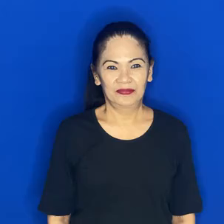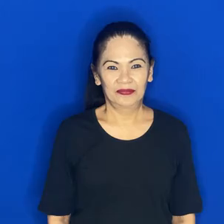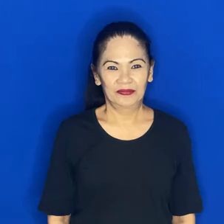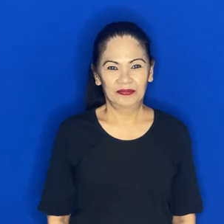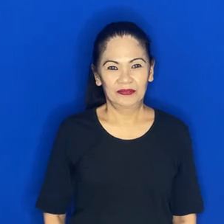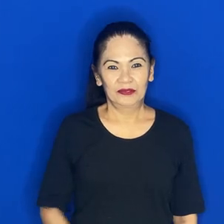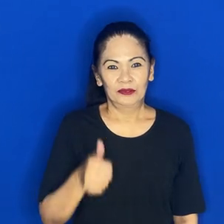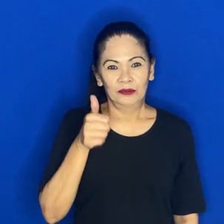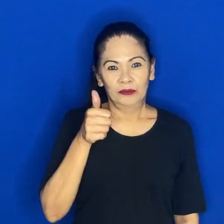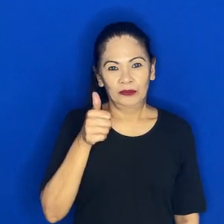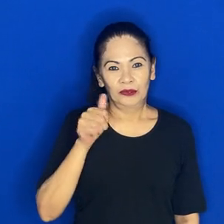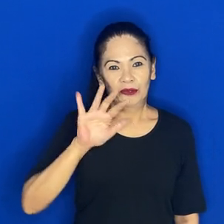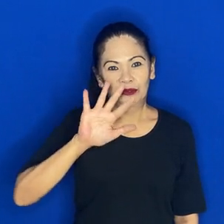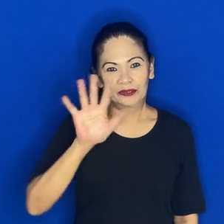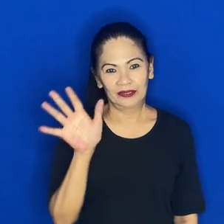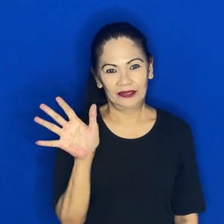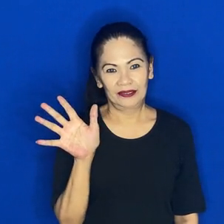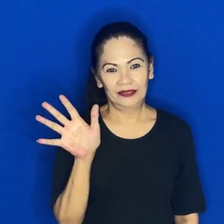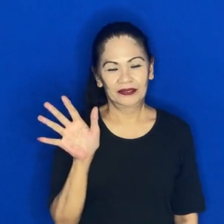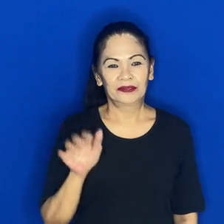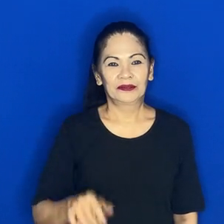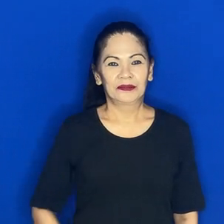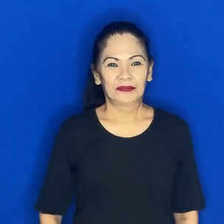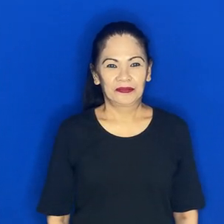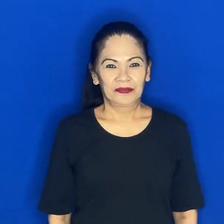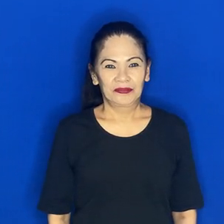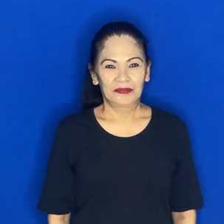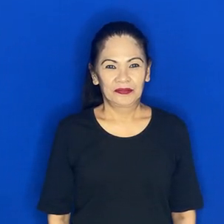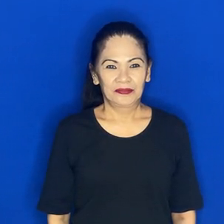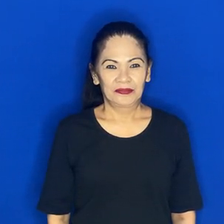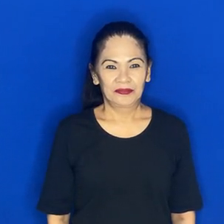good morning